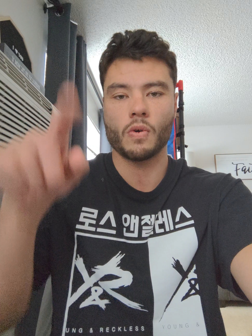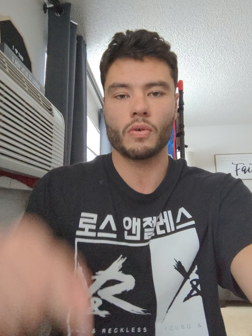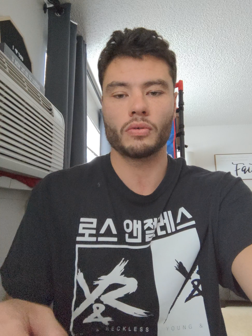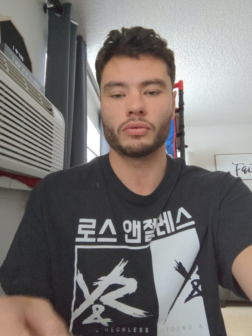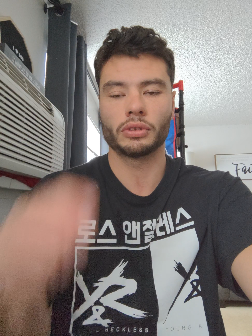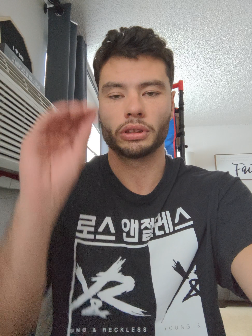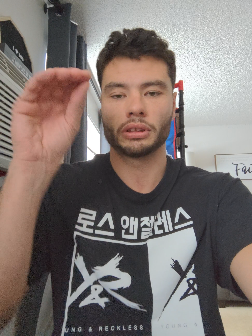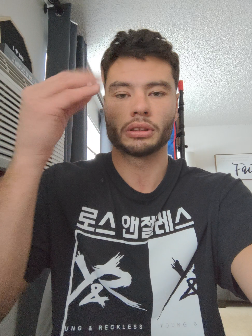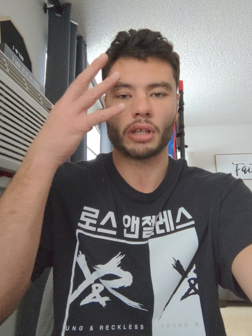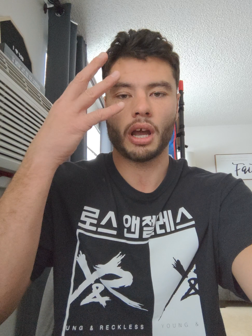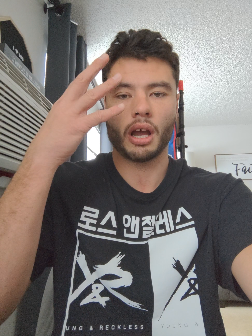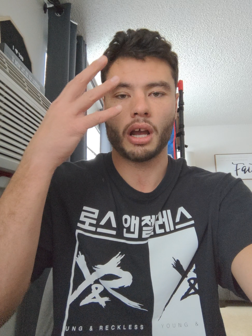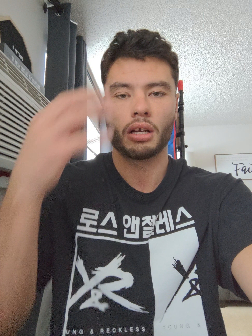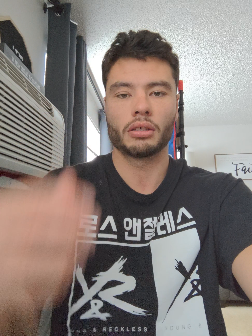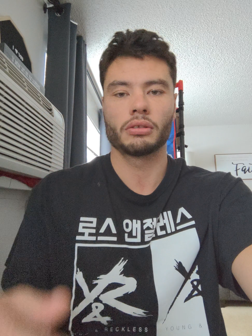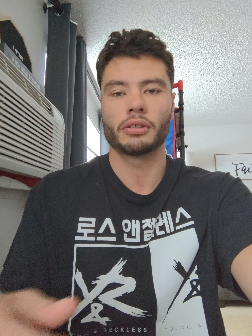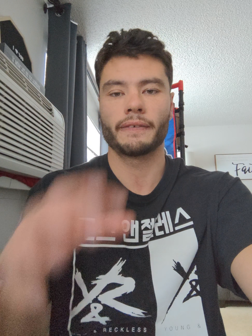sun